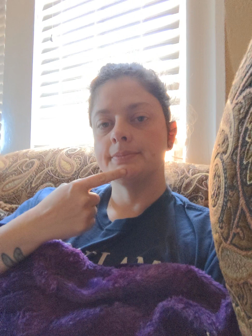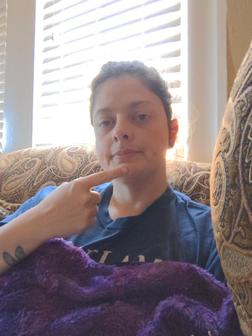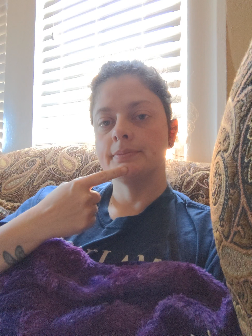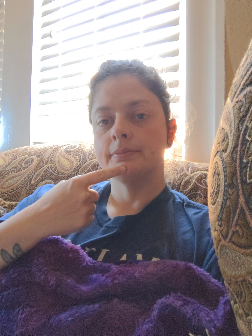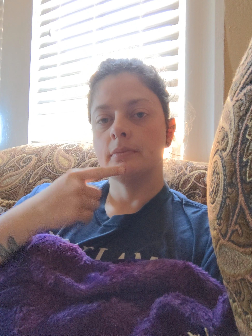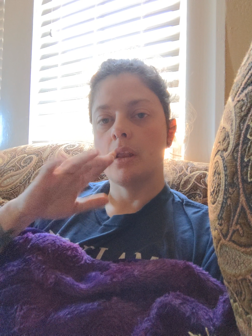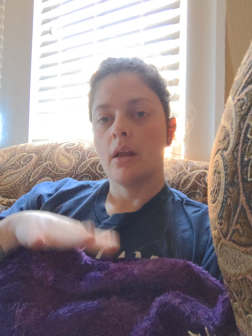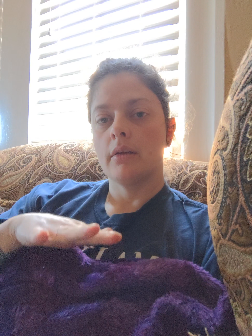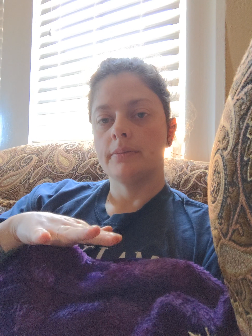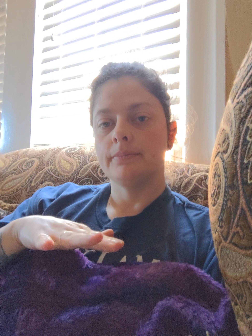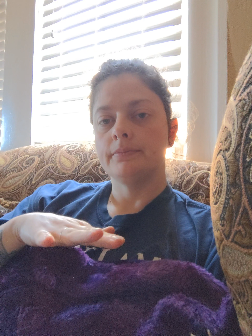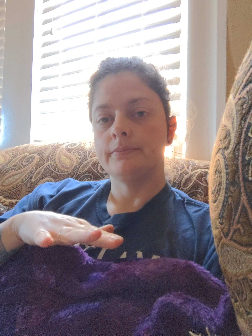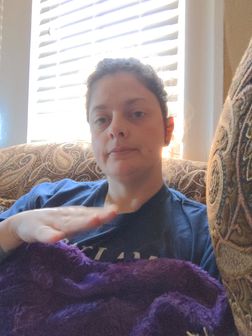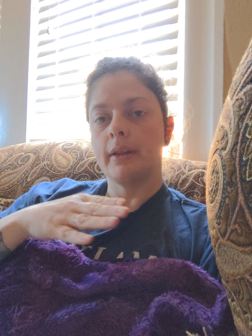on